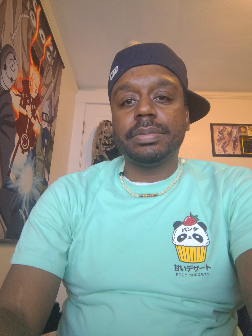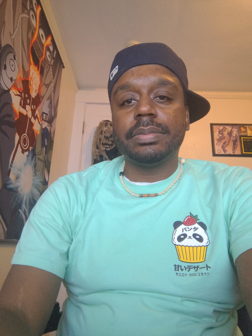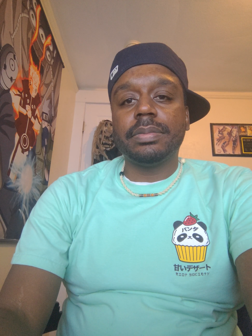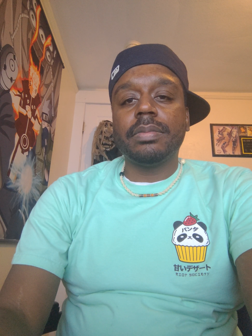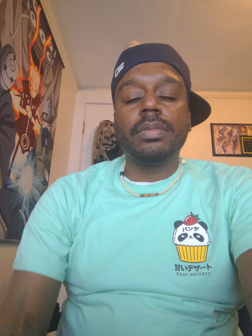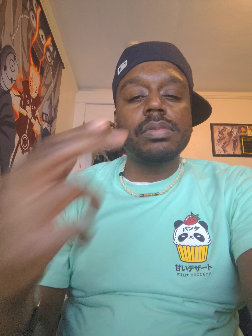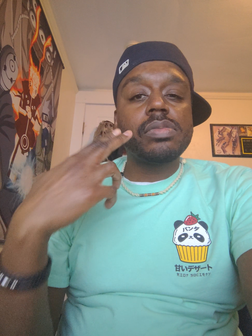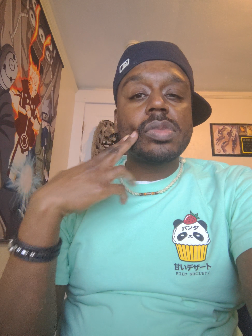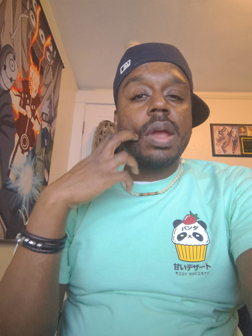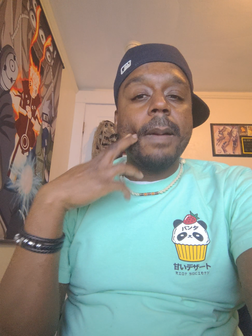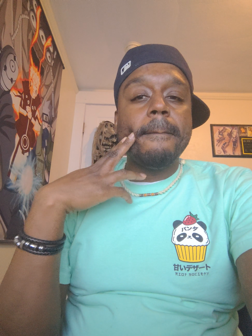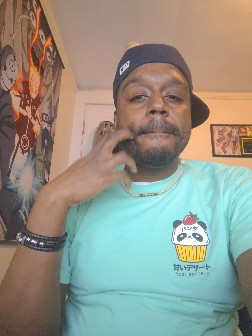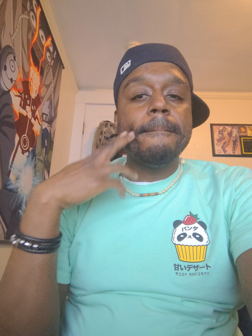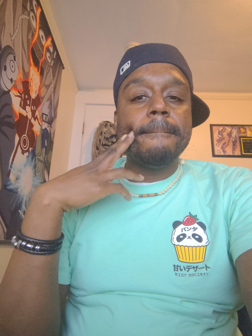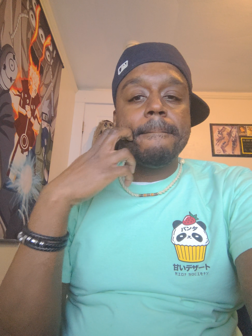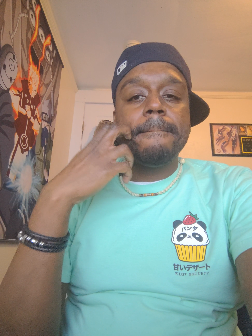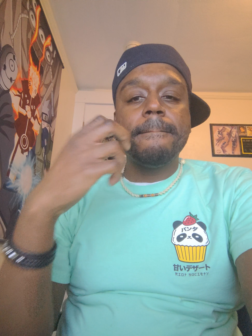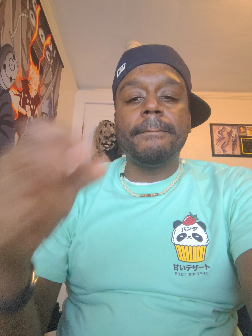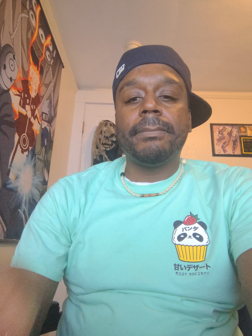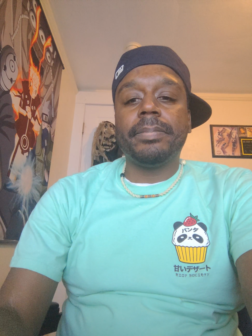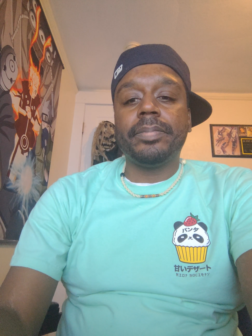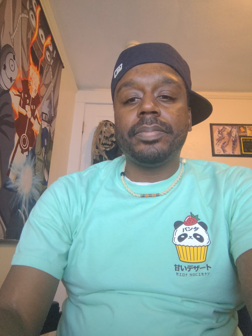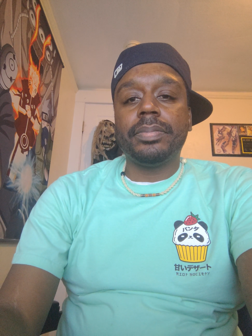gum